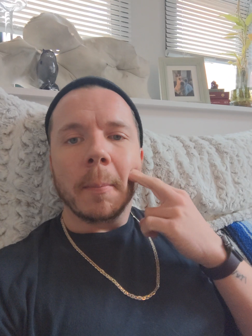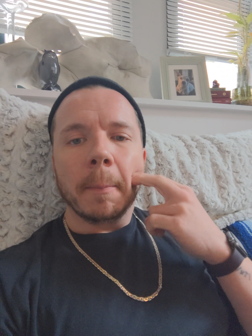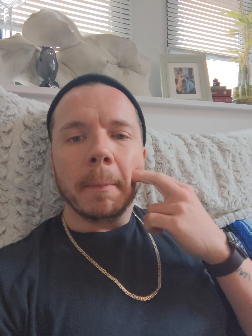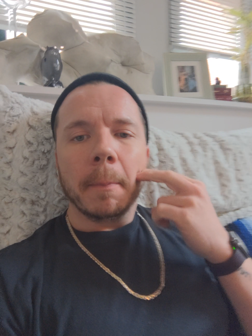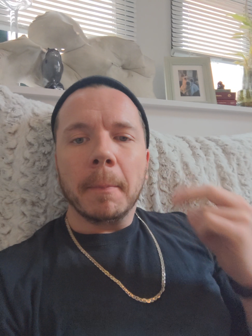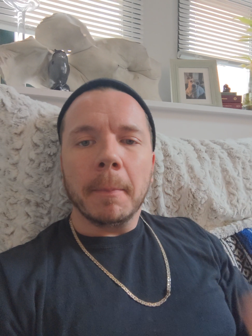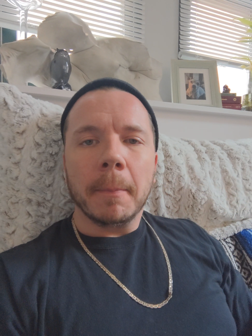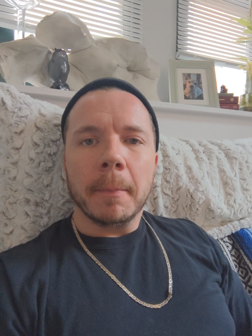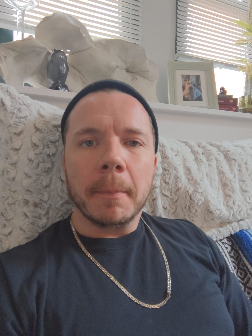gum